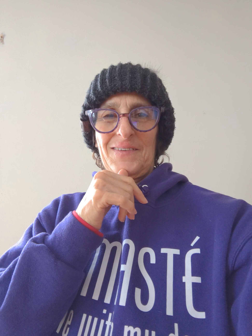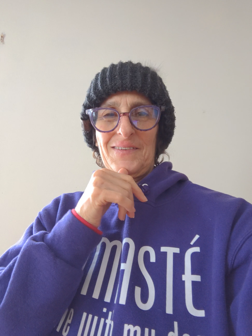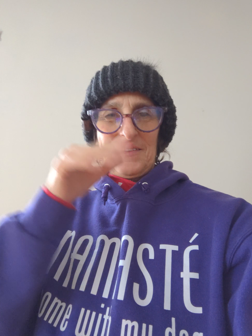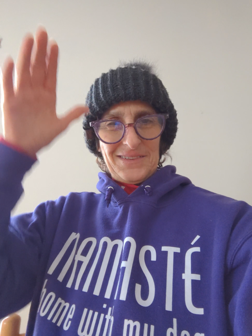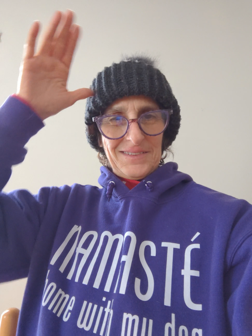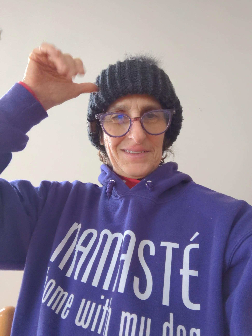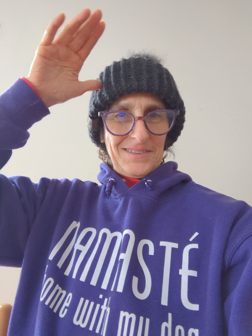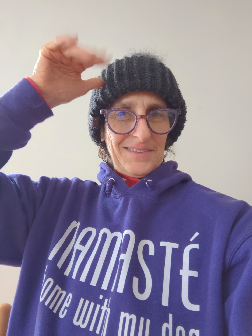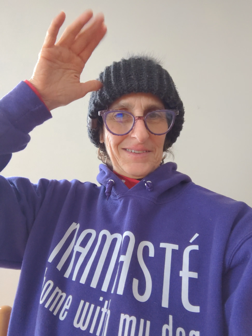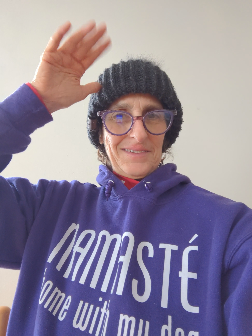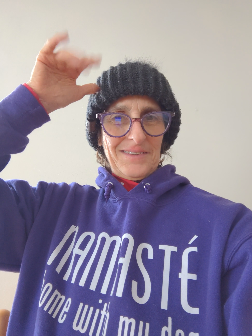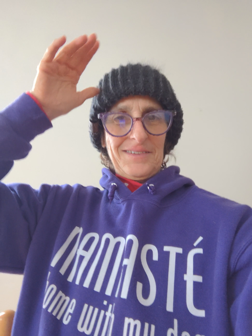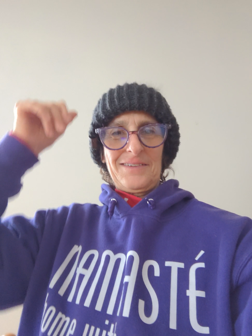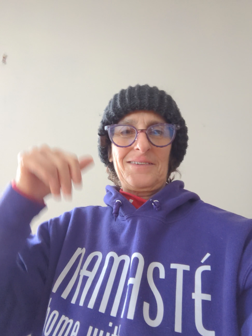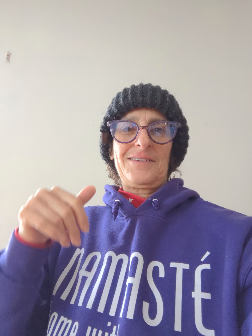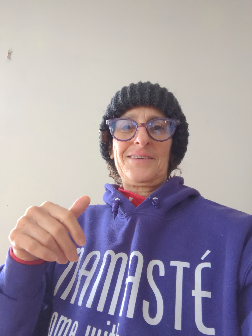donkey